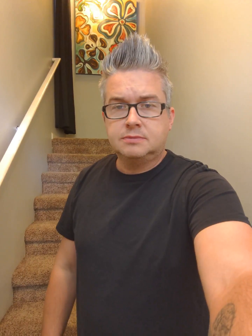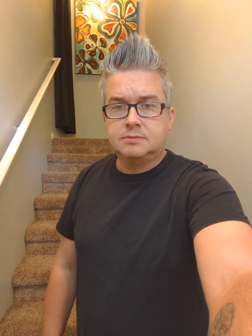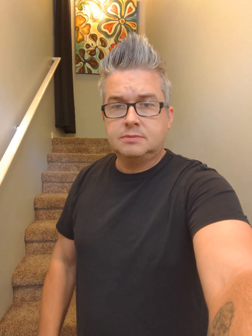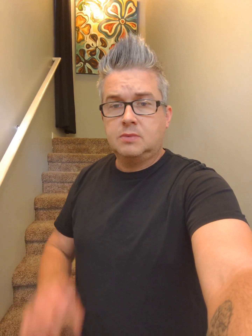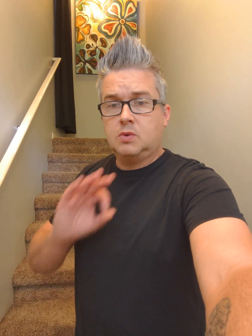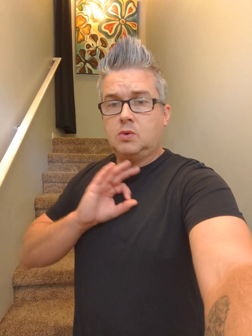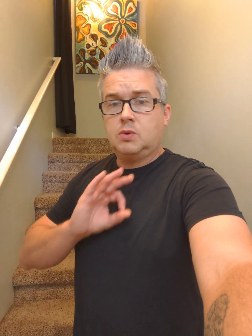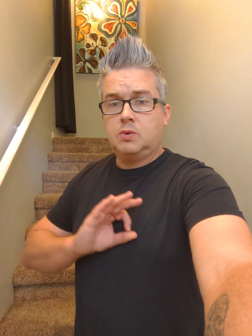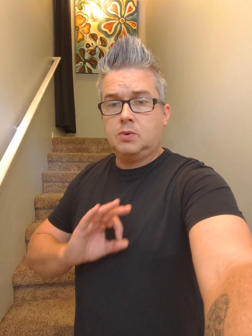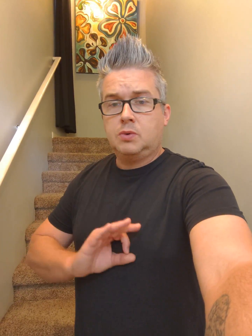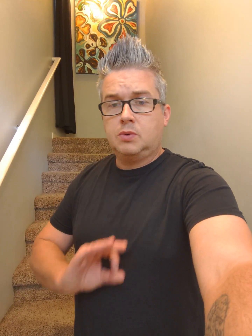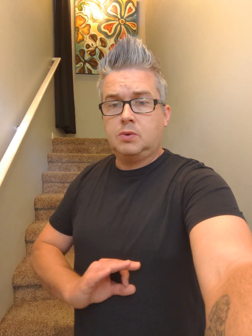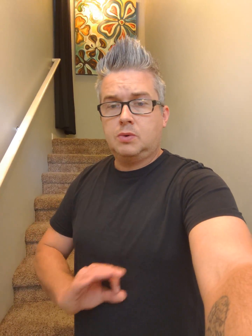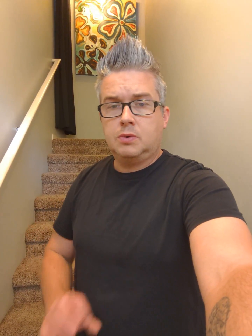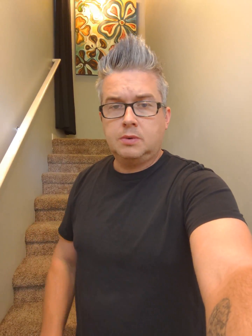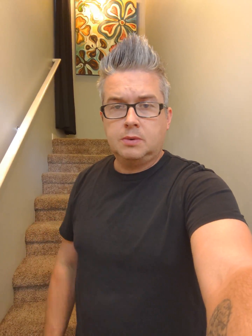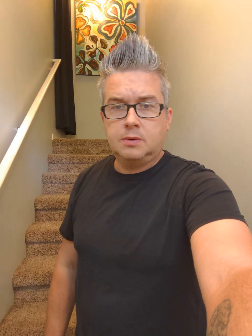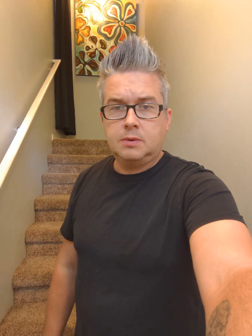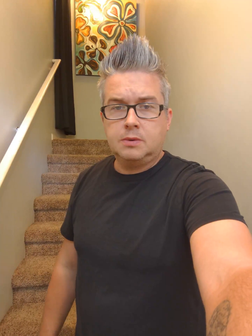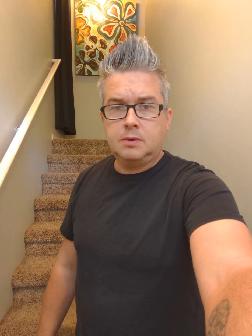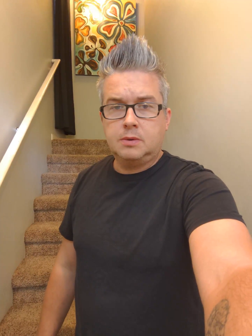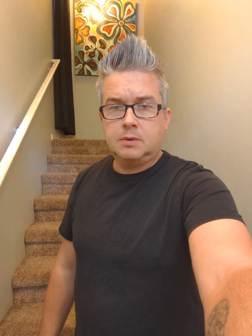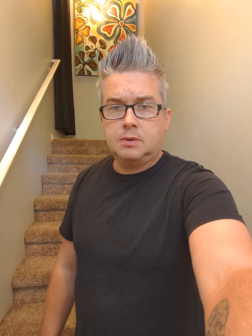button